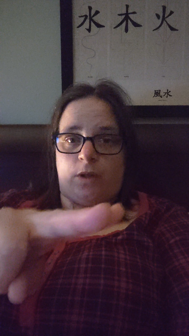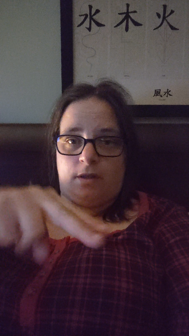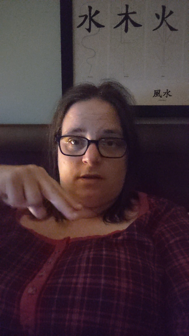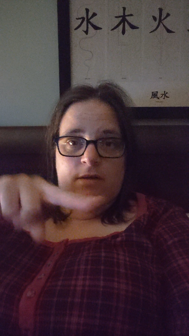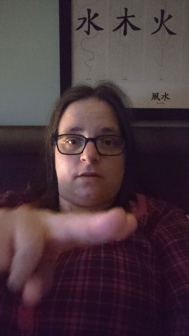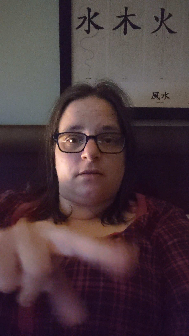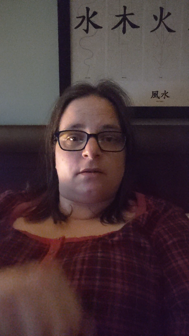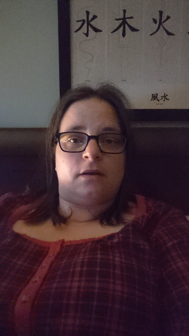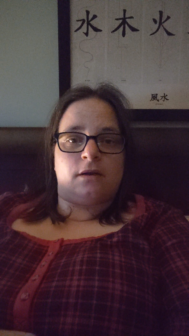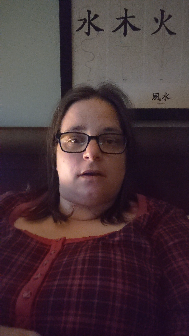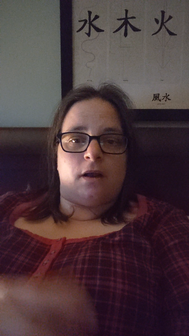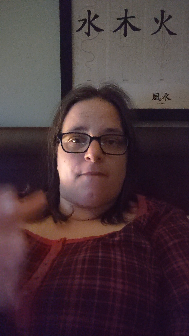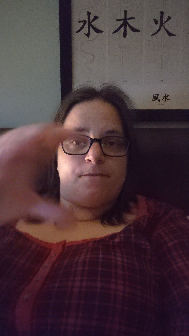pour